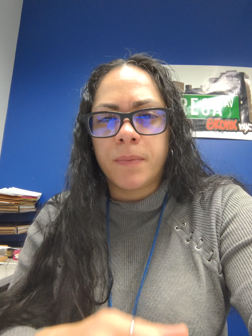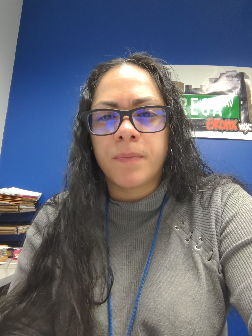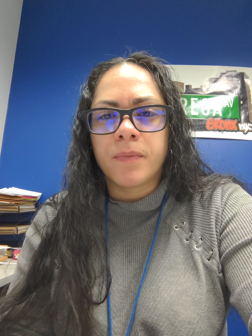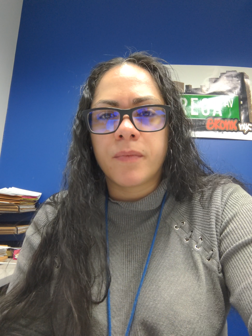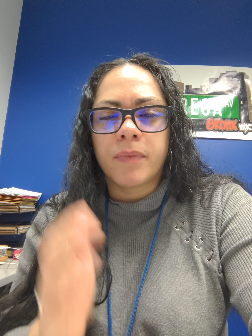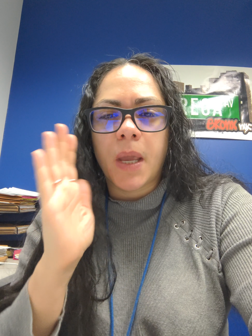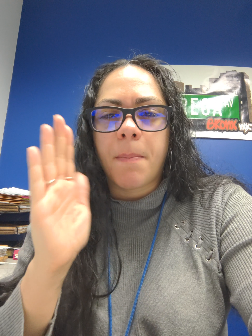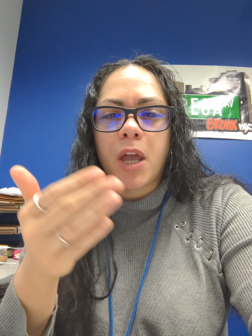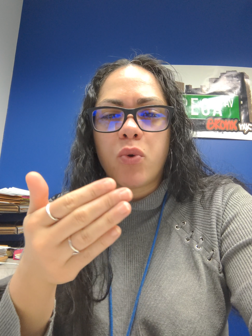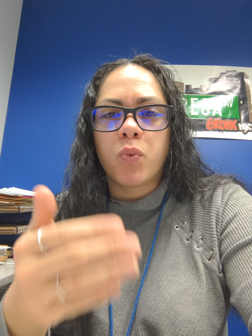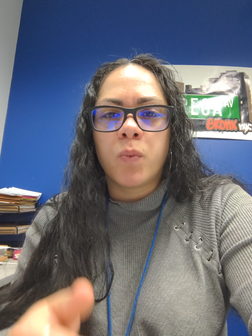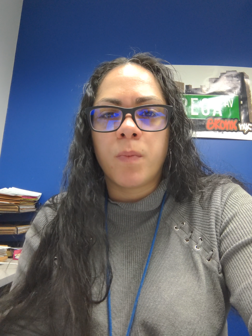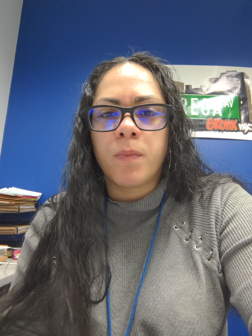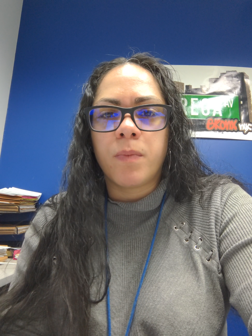bedroom